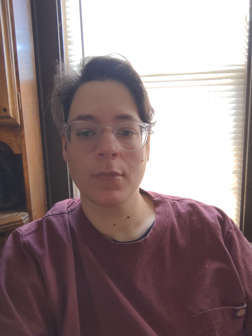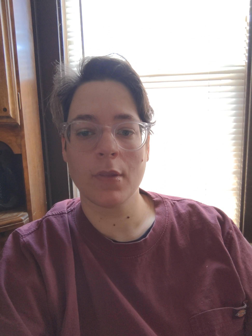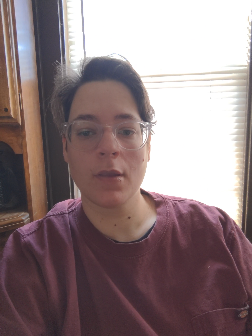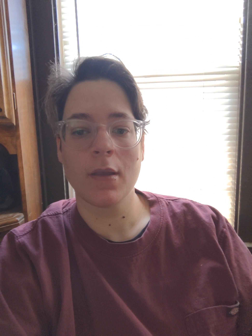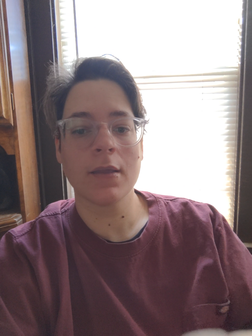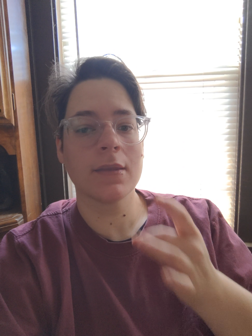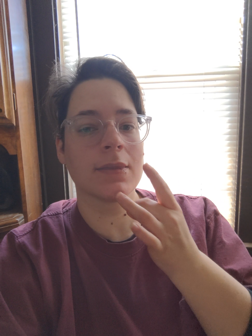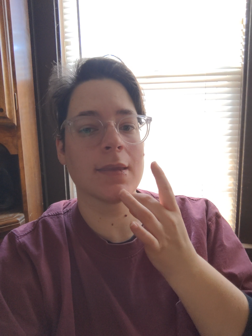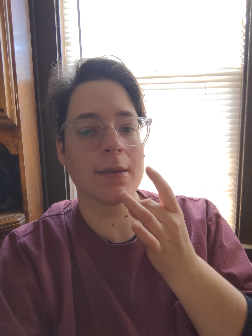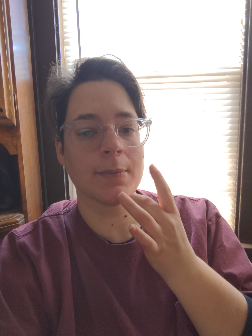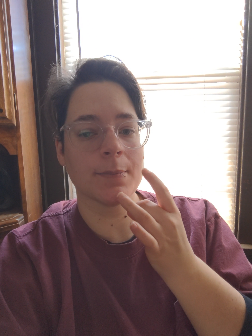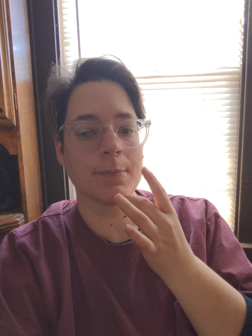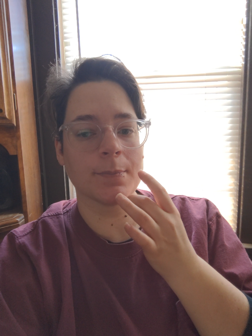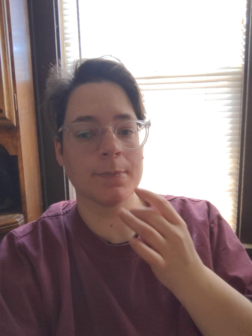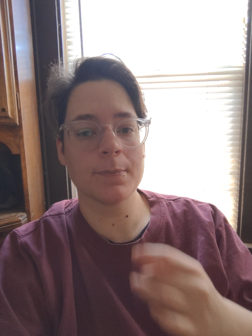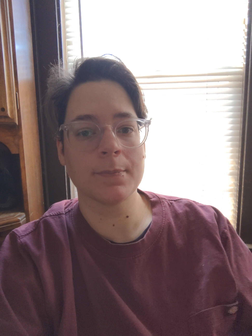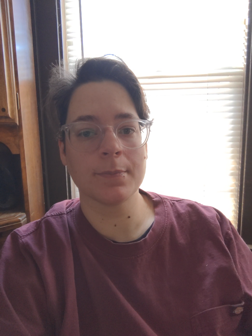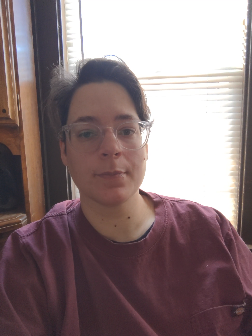lamp